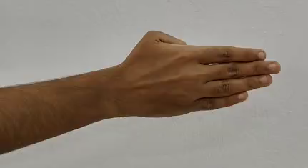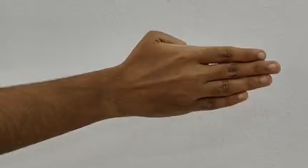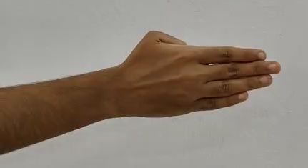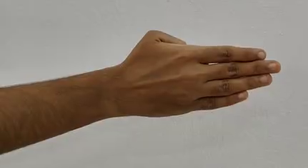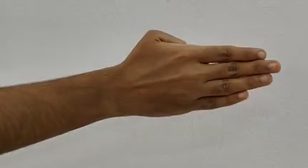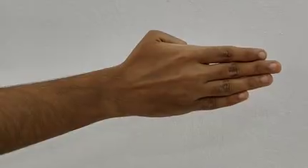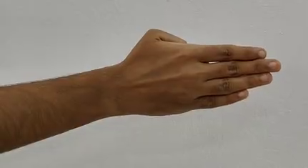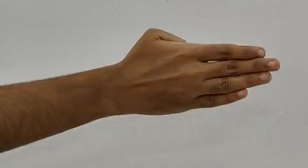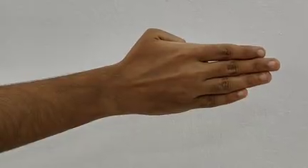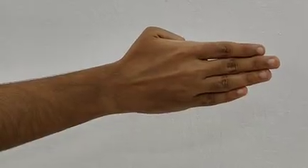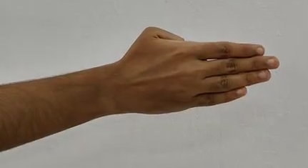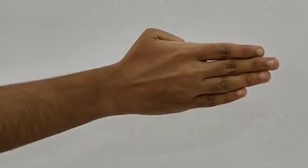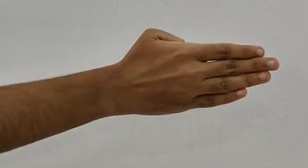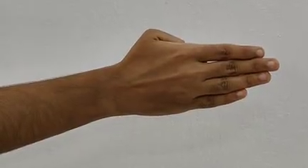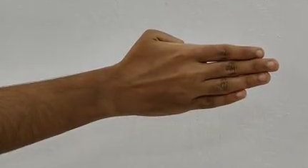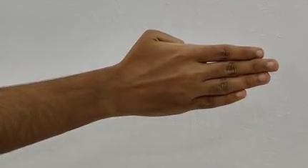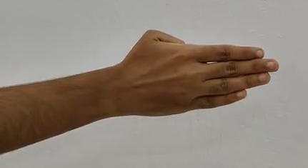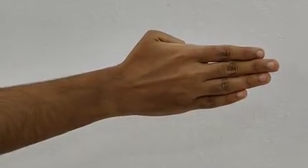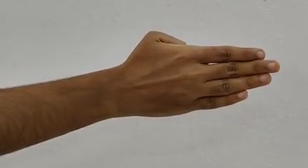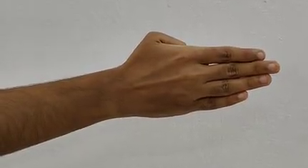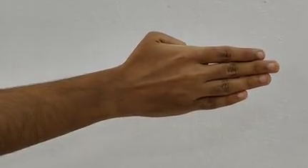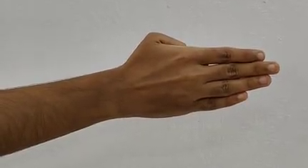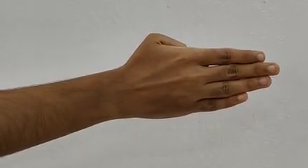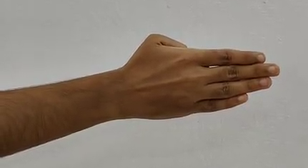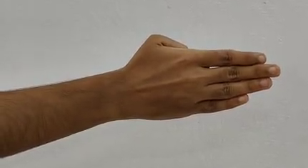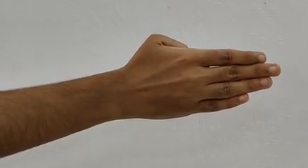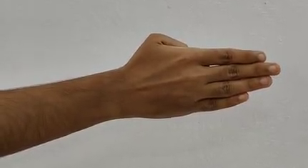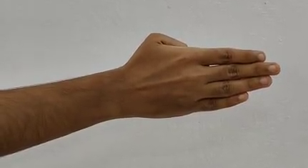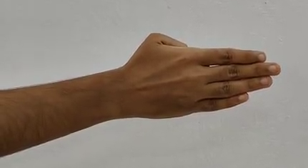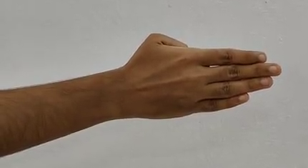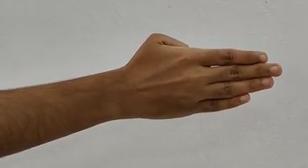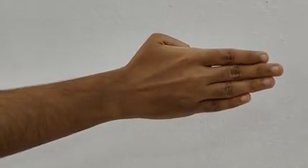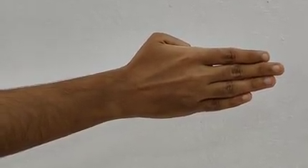അ